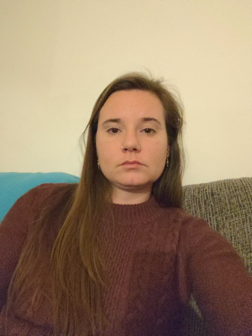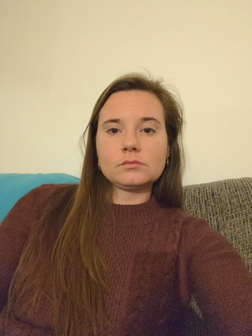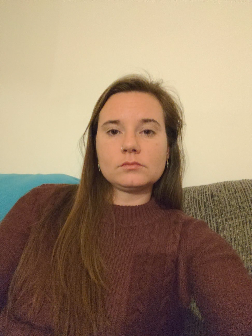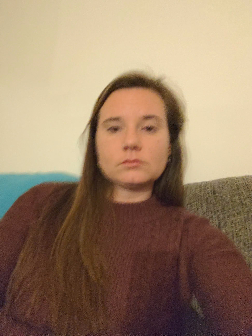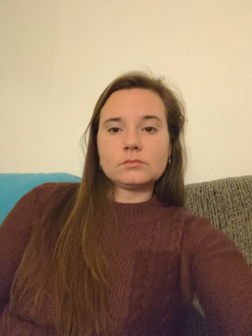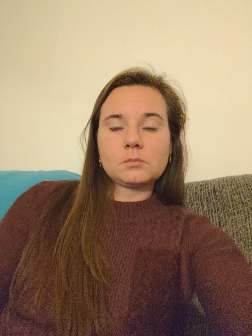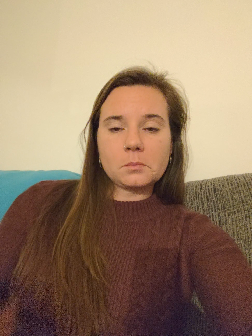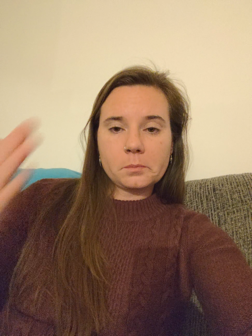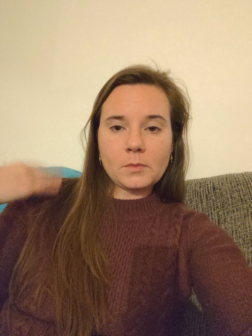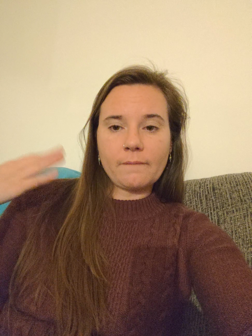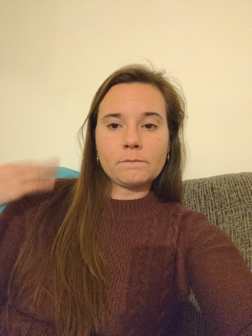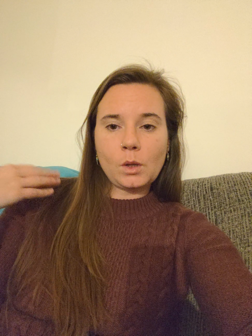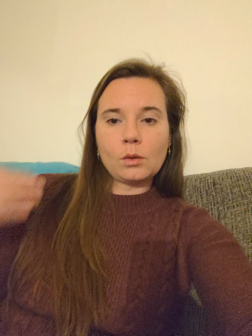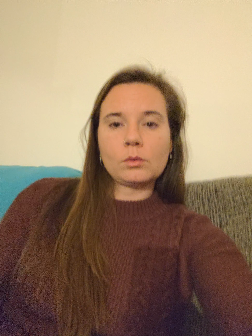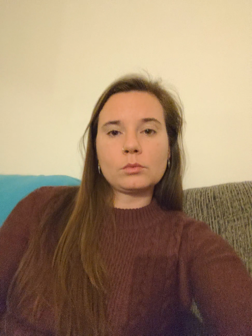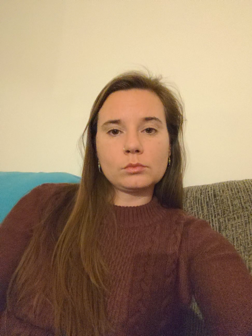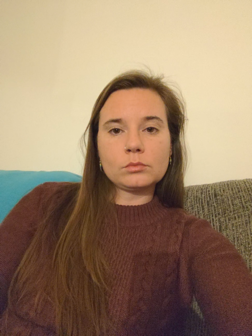before